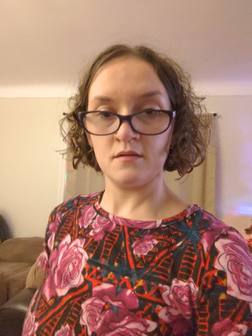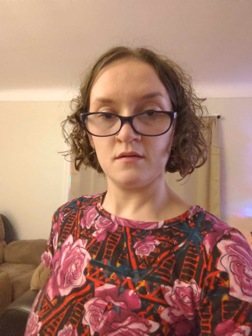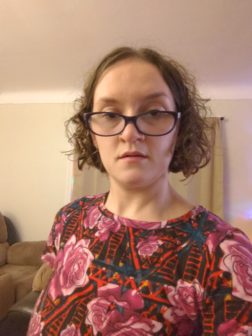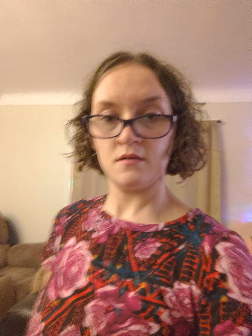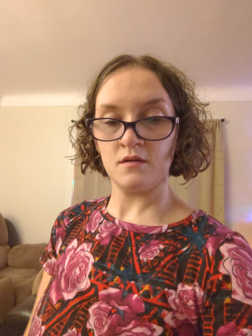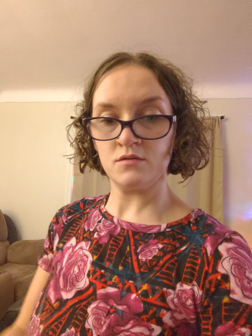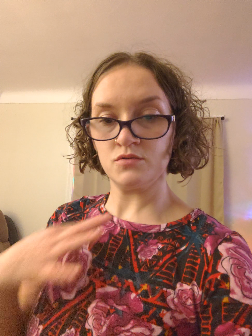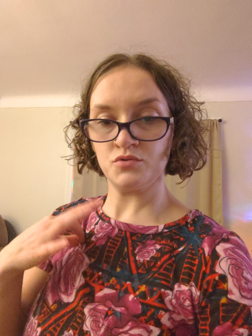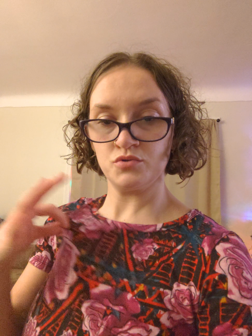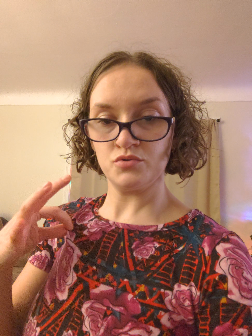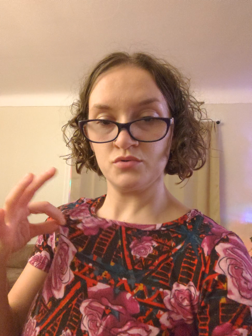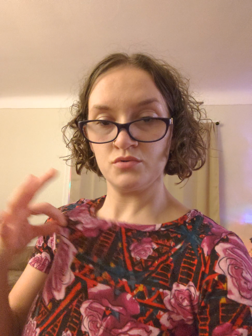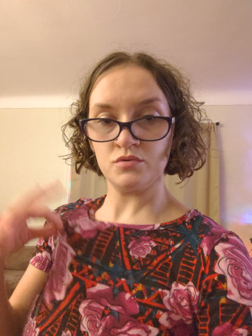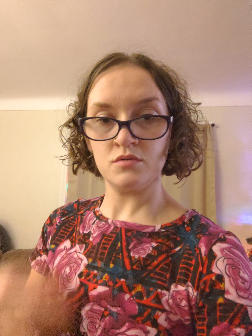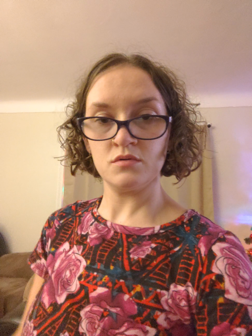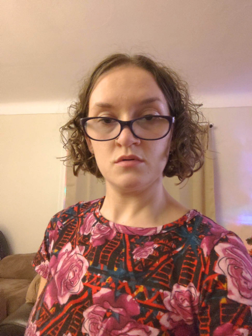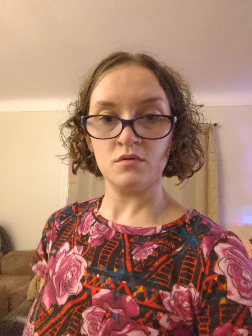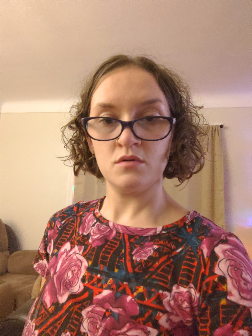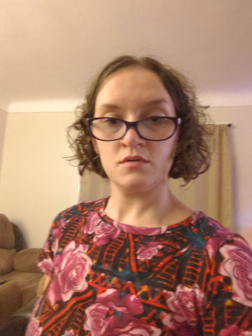shirt